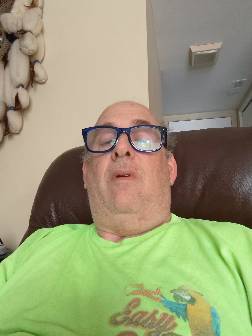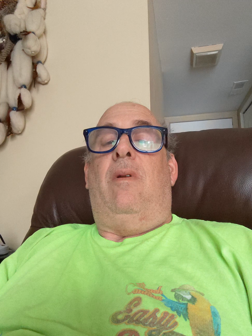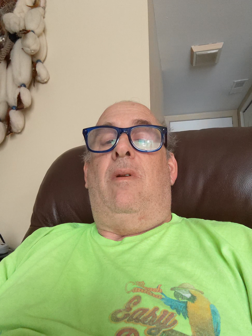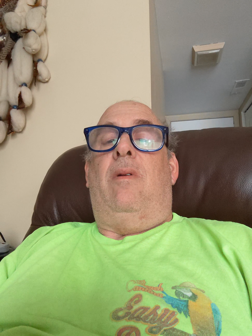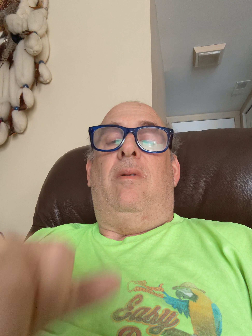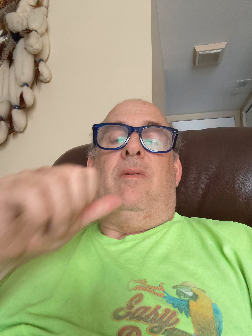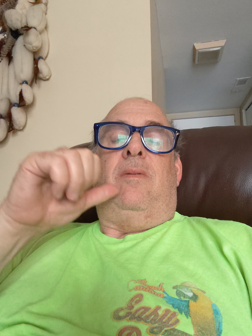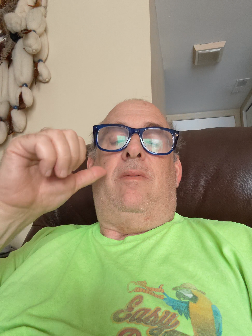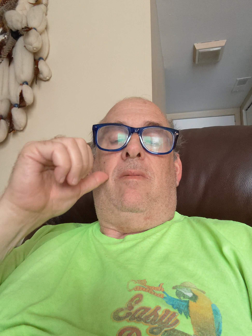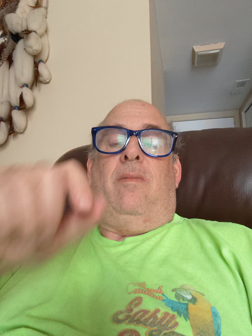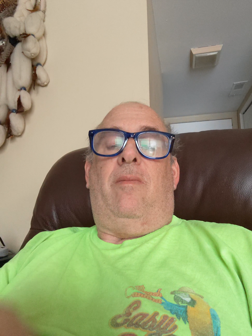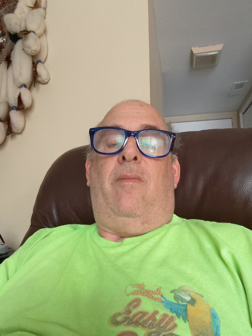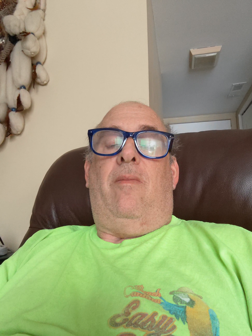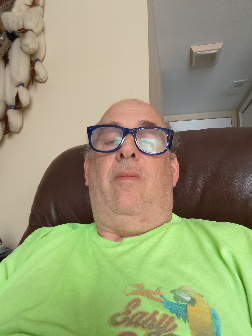yesterday